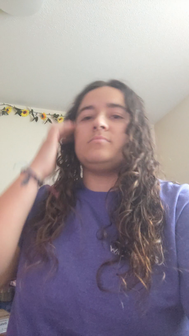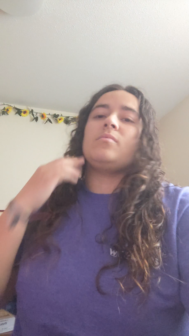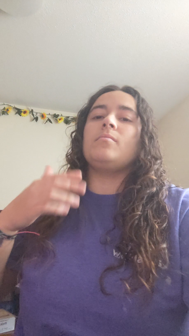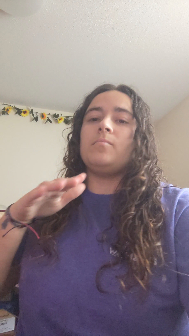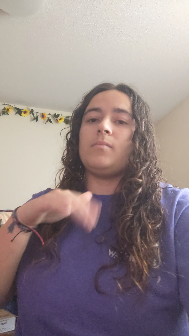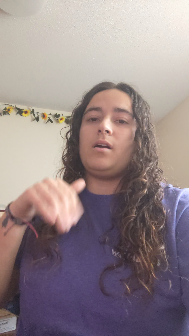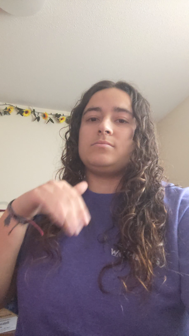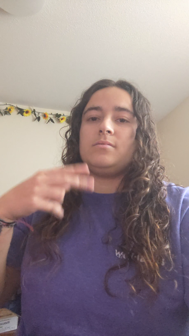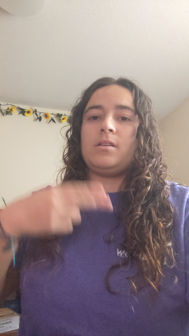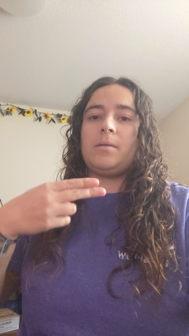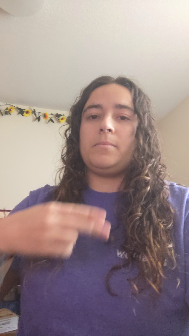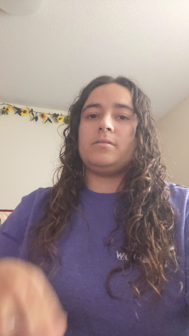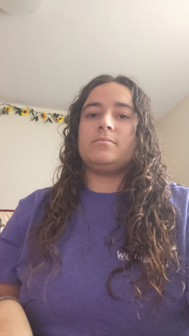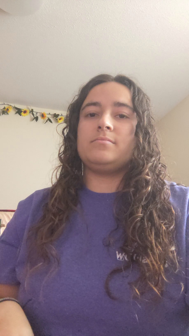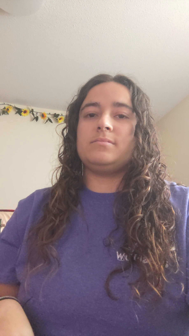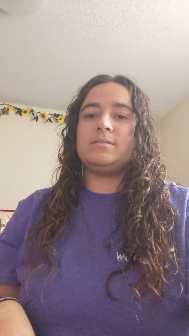pet's name